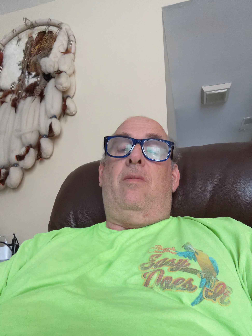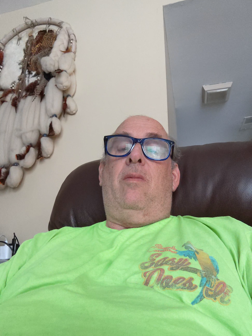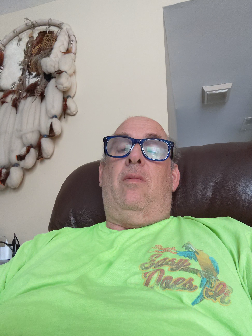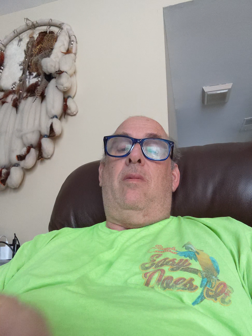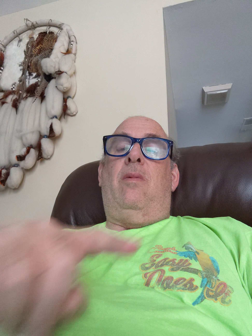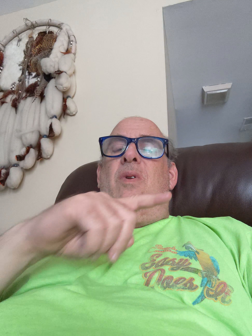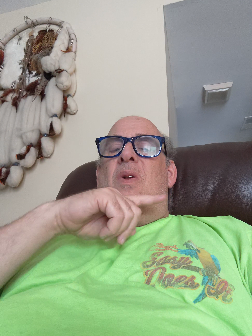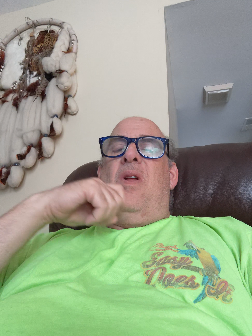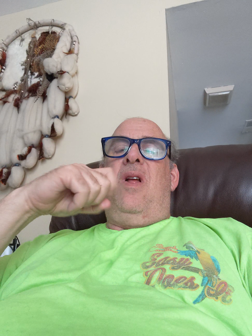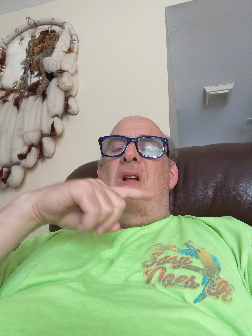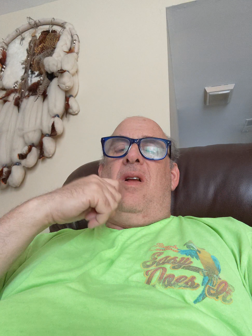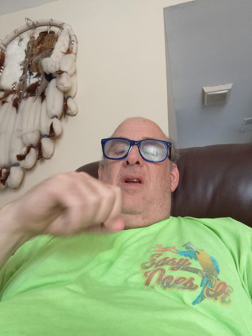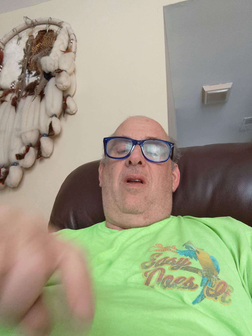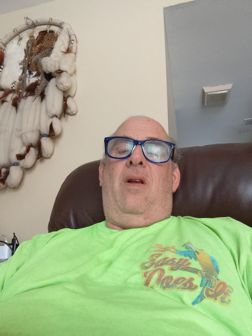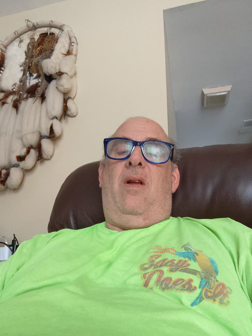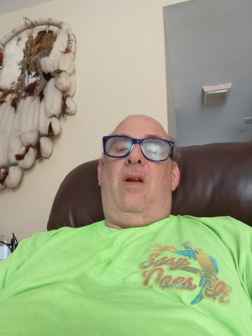dryer